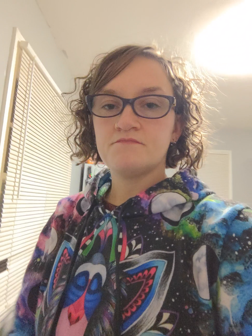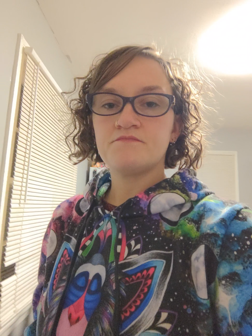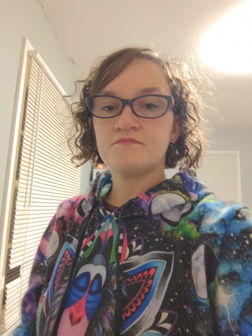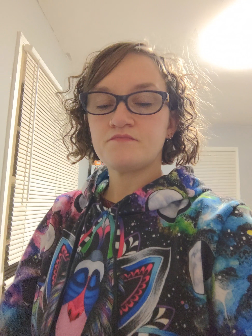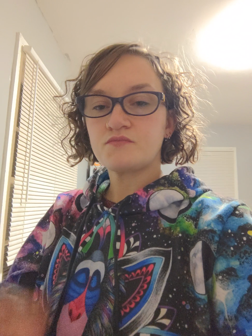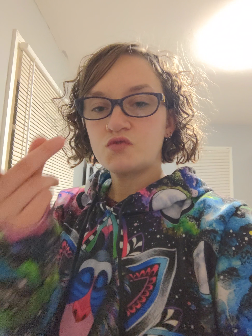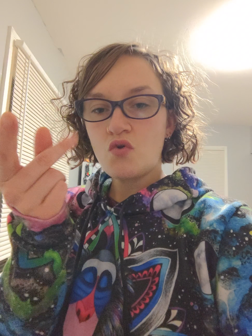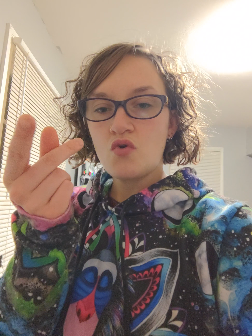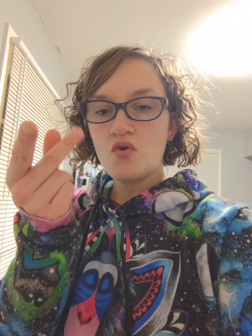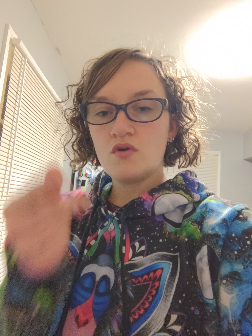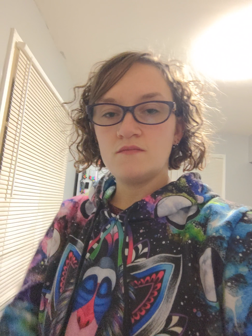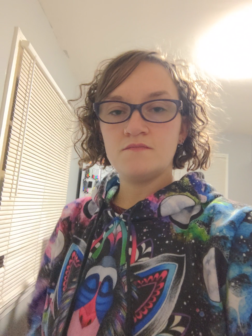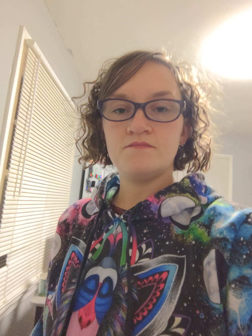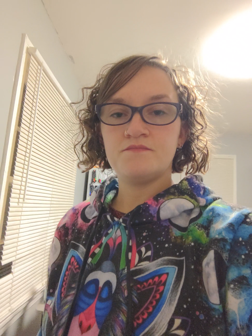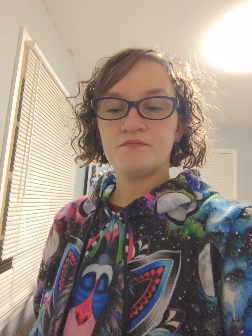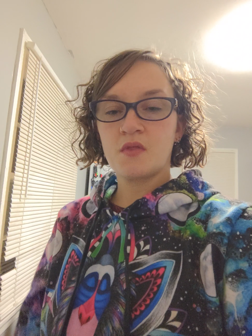dog